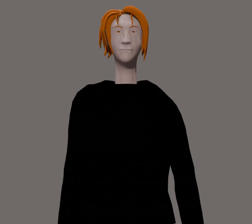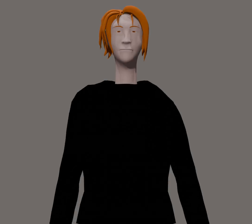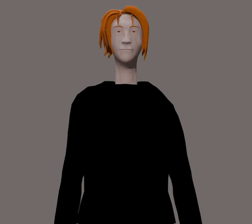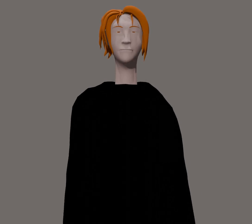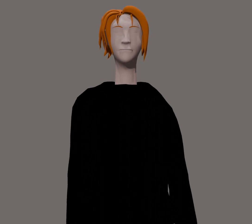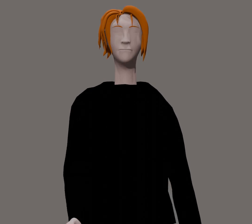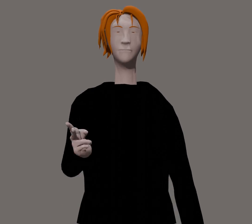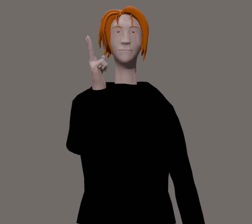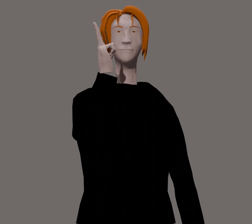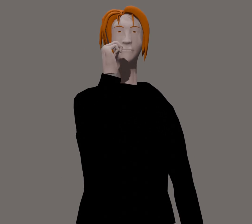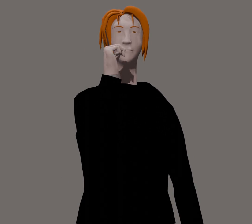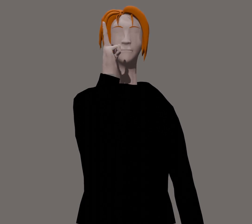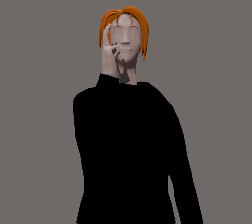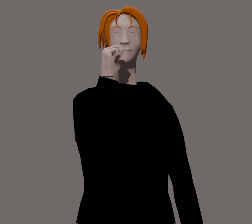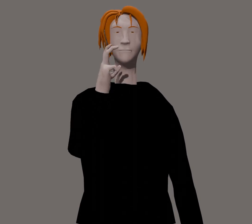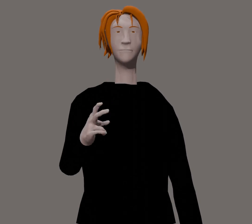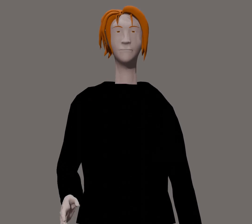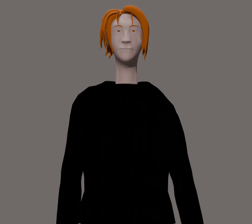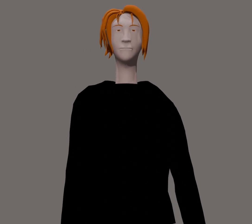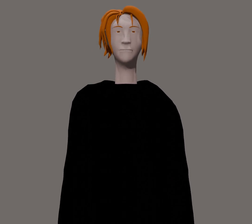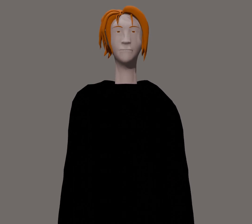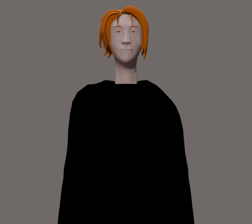Comedy